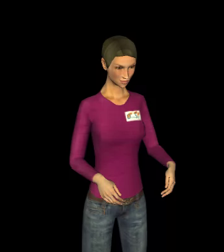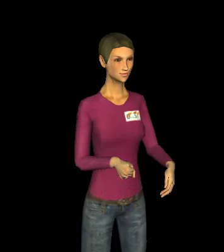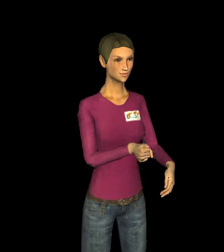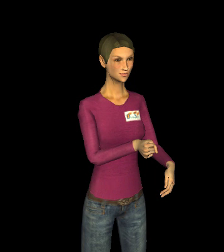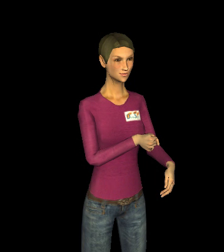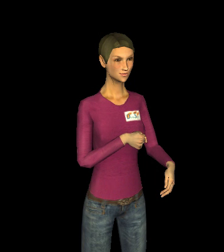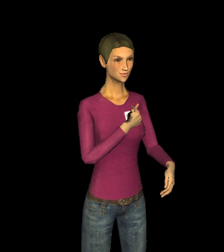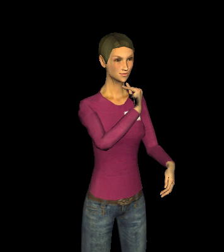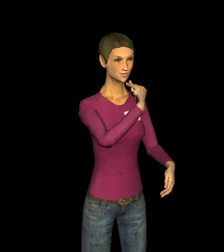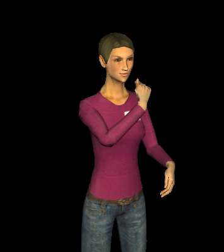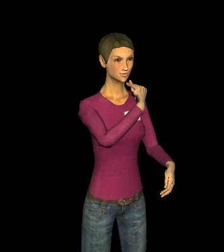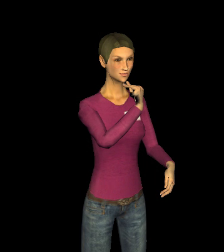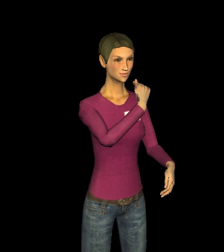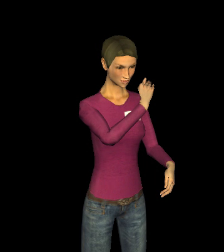ثلاجة